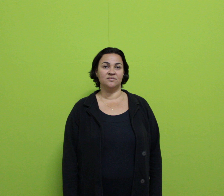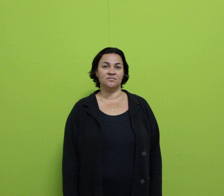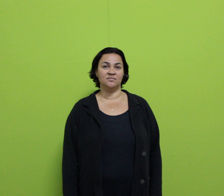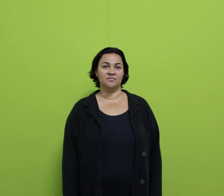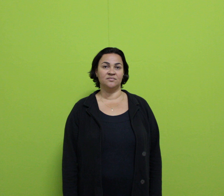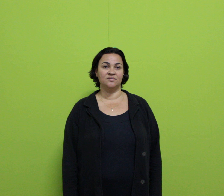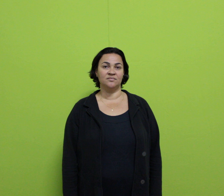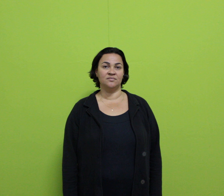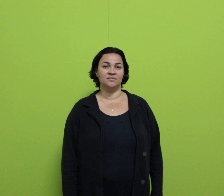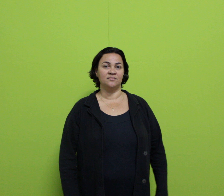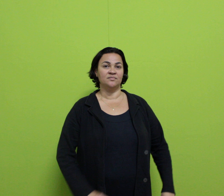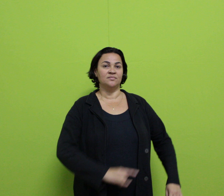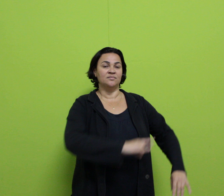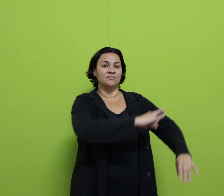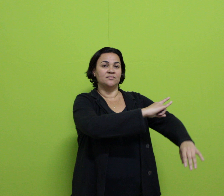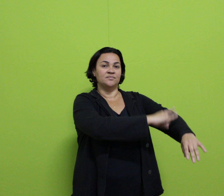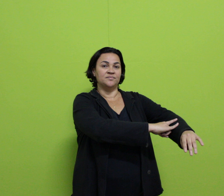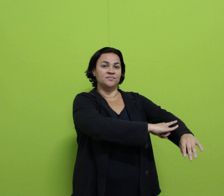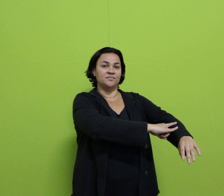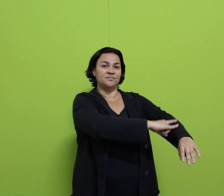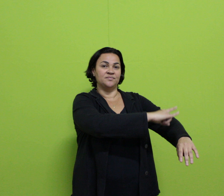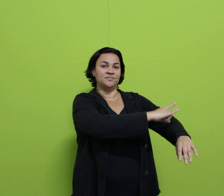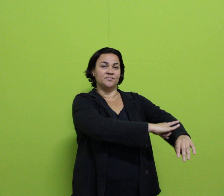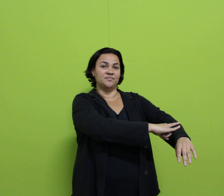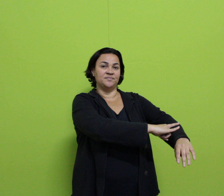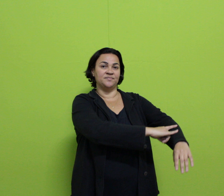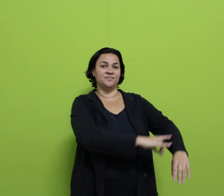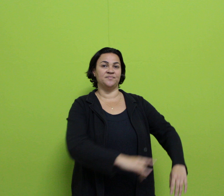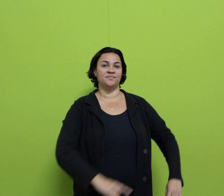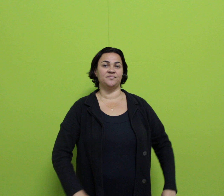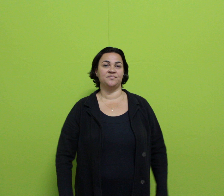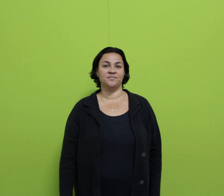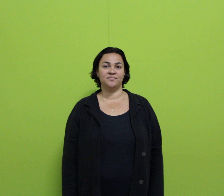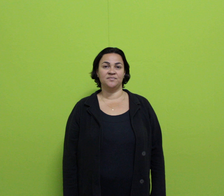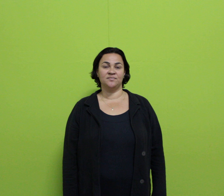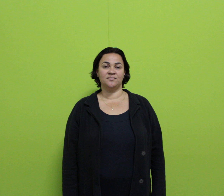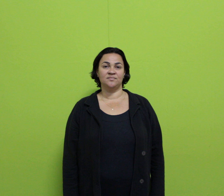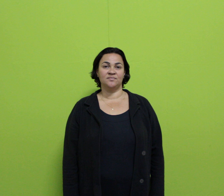banheiro